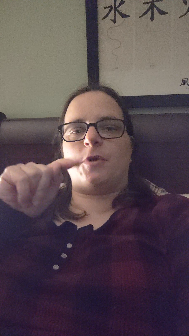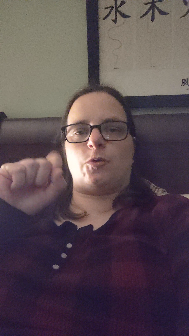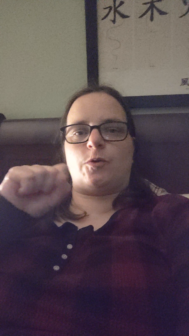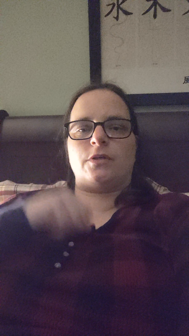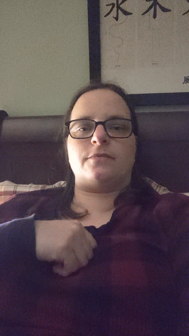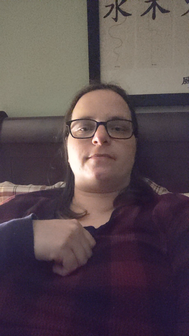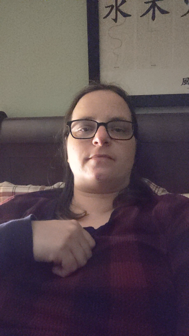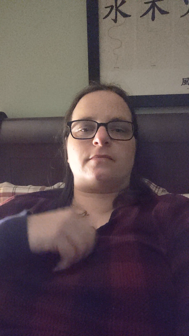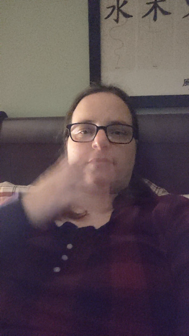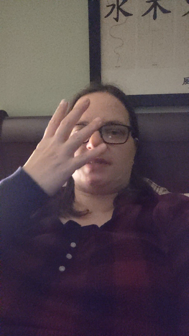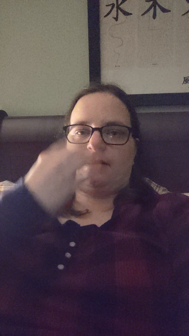asleep